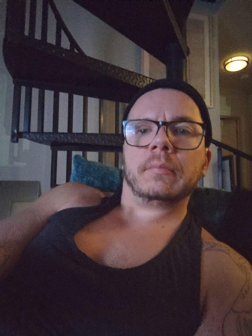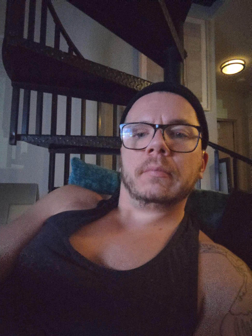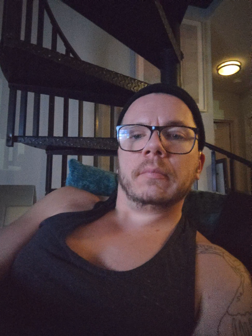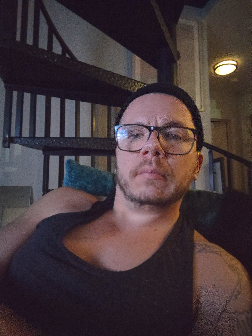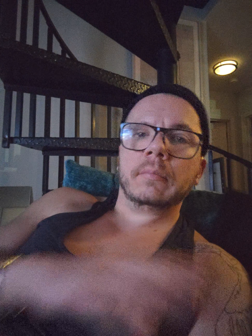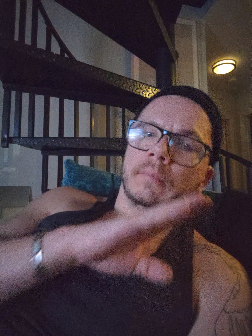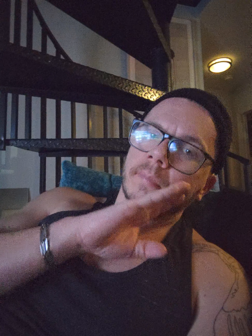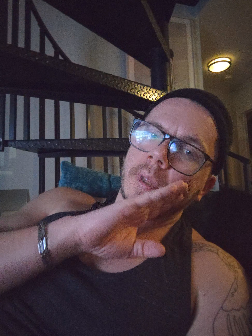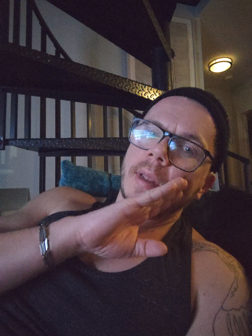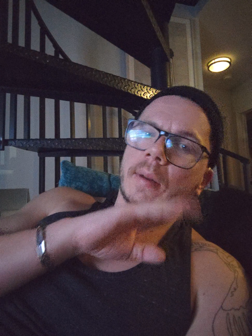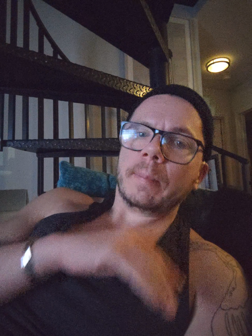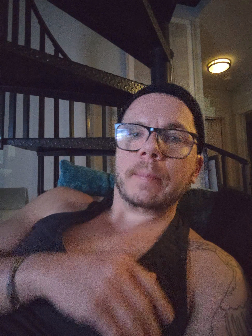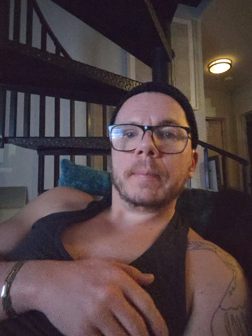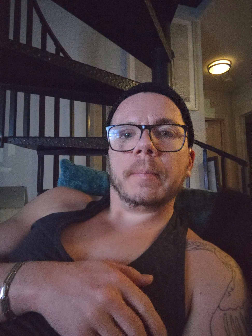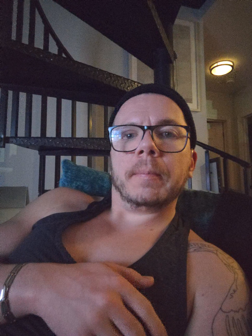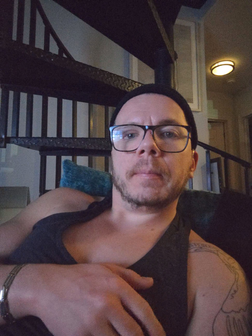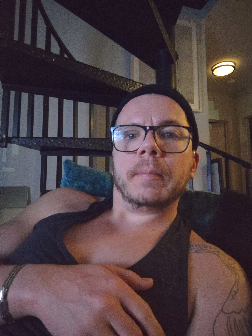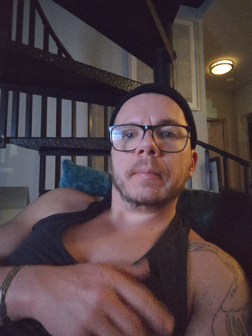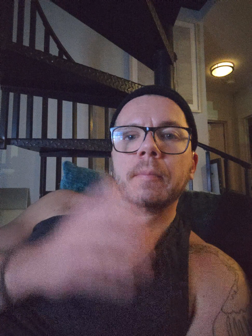bed